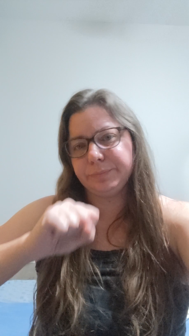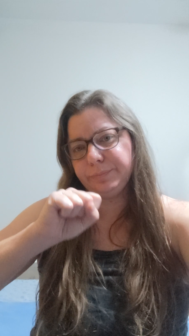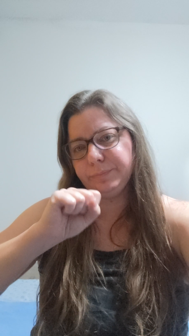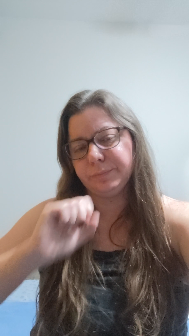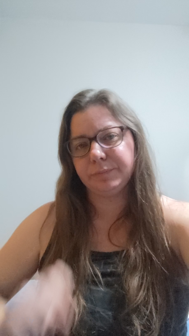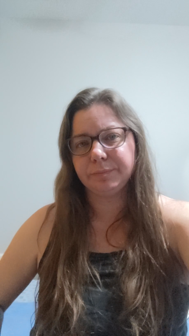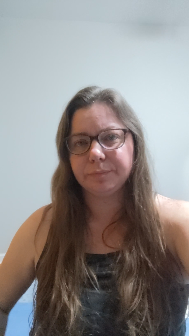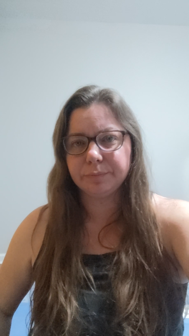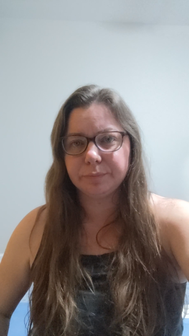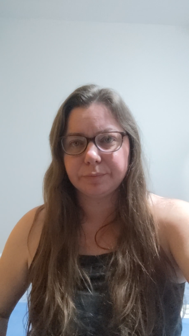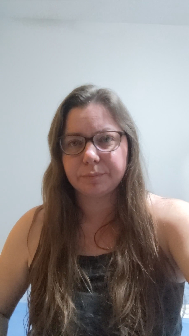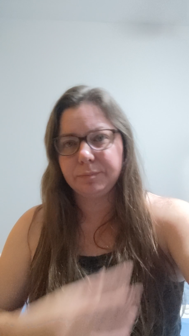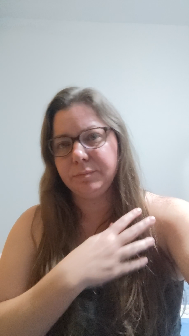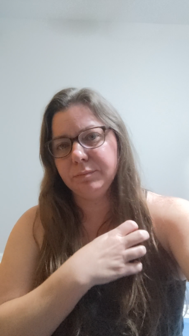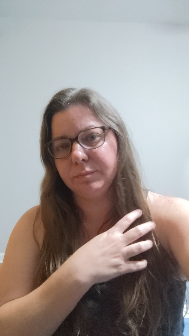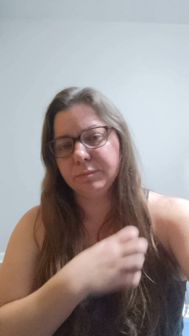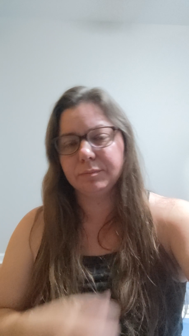bear